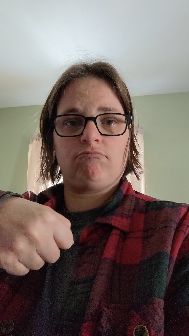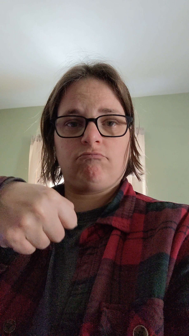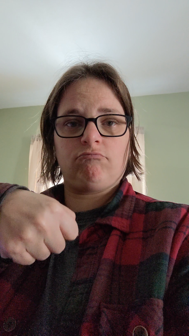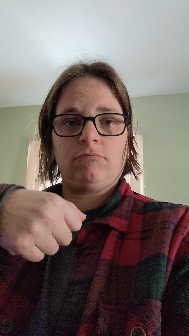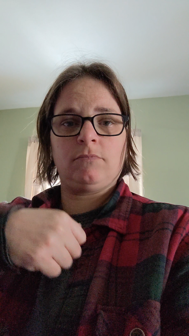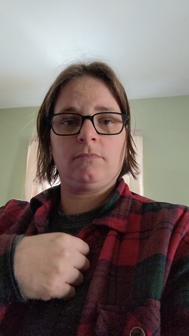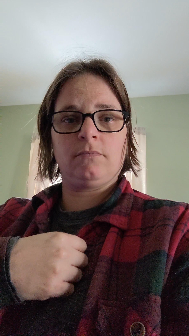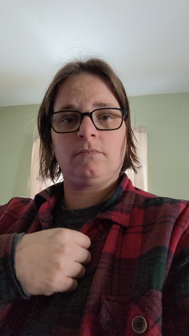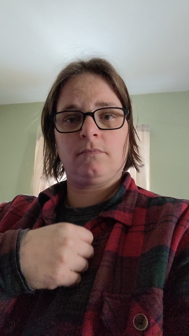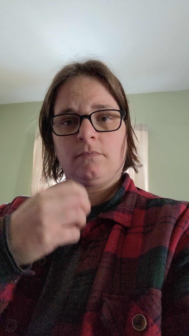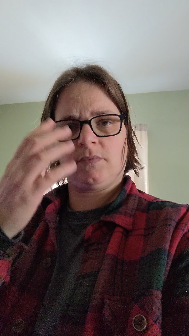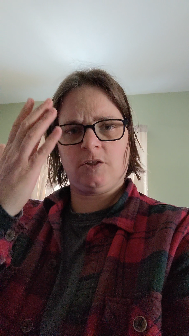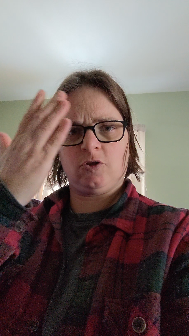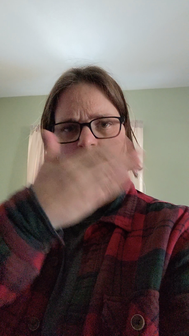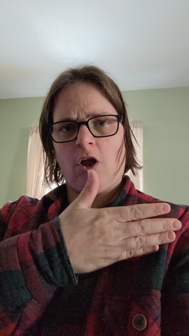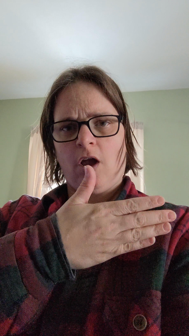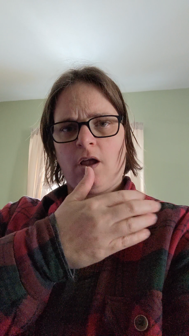dark